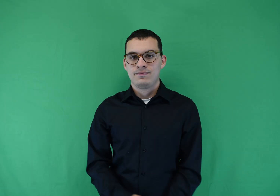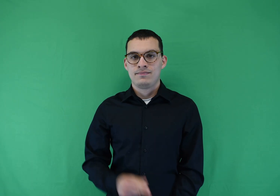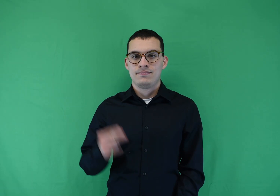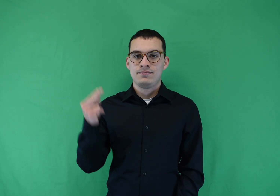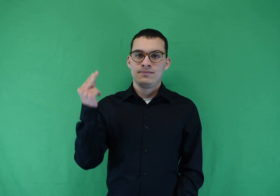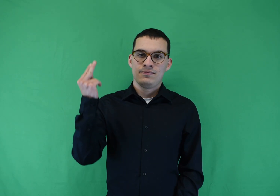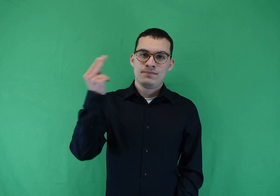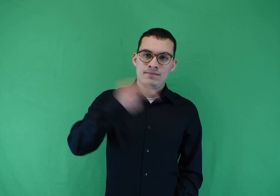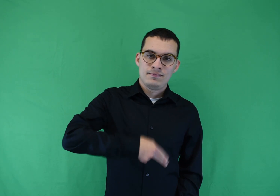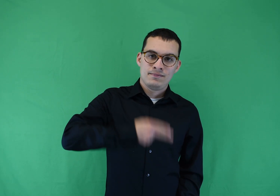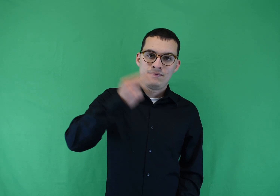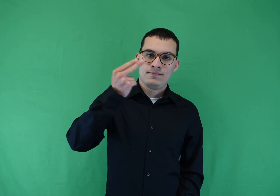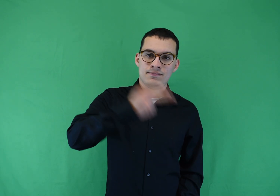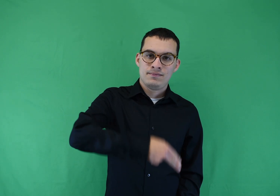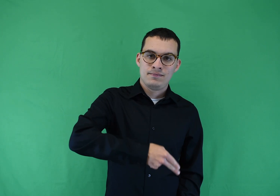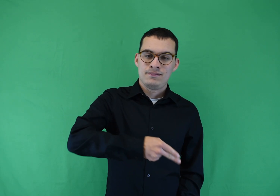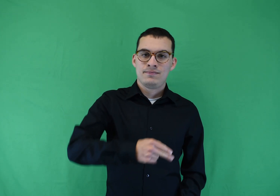necesitar